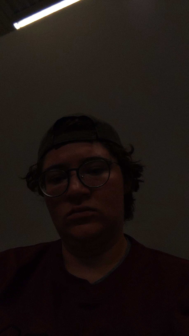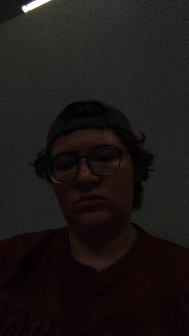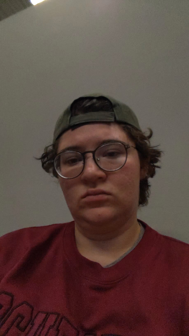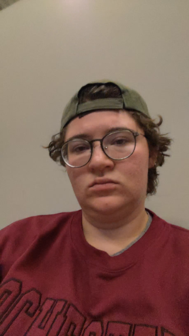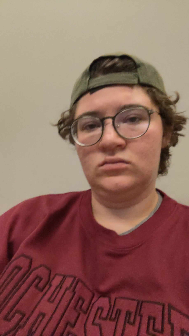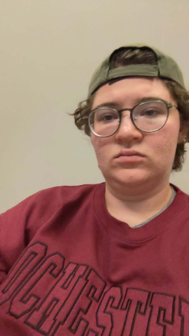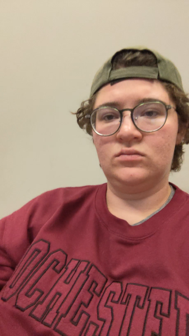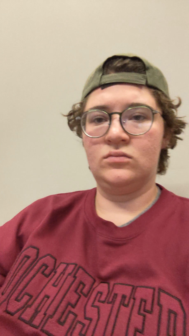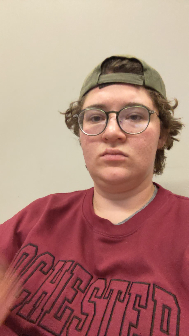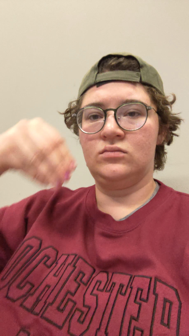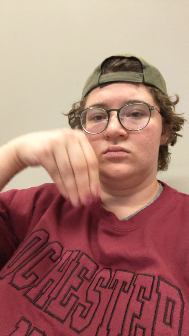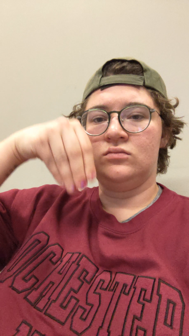inside